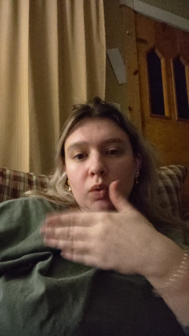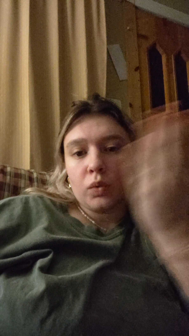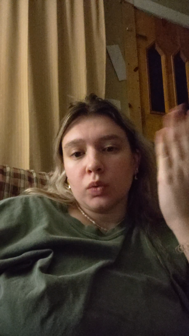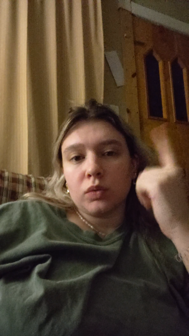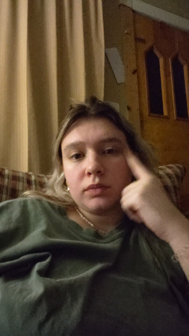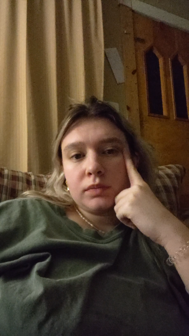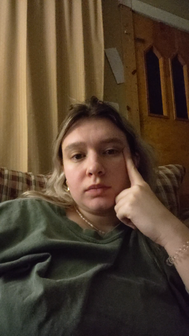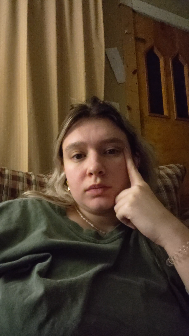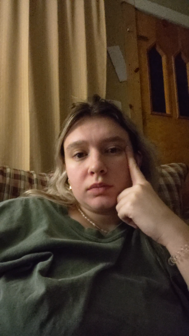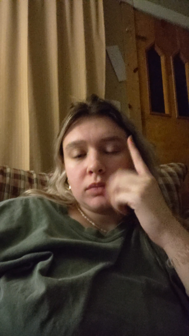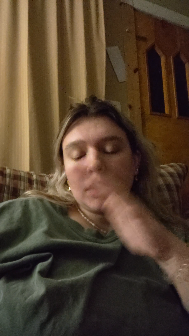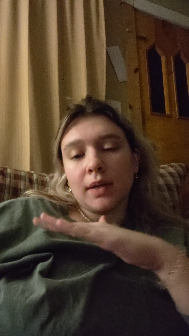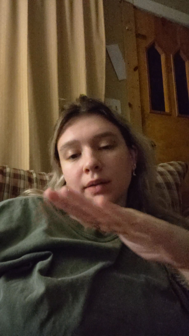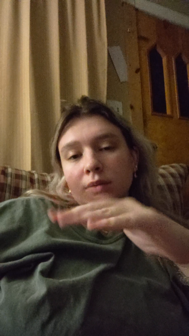nice